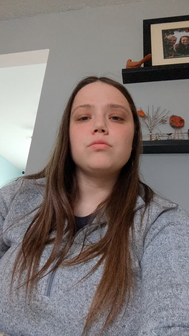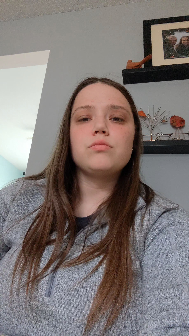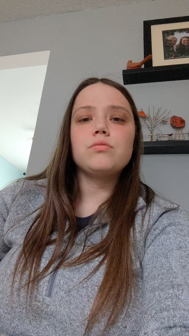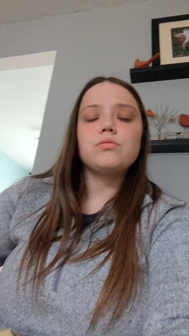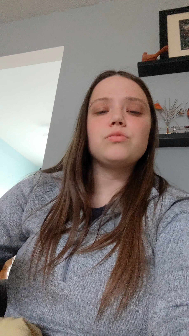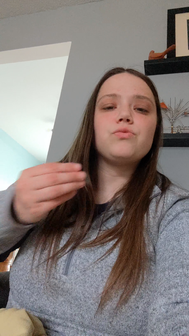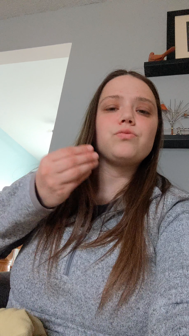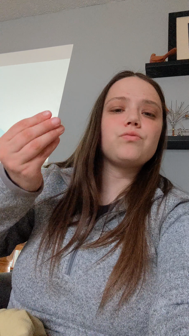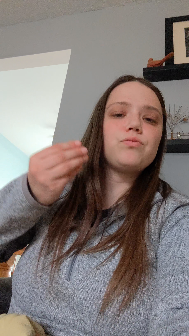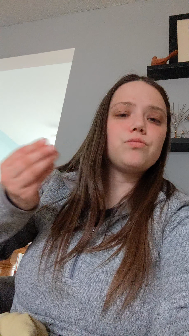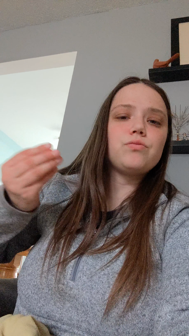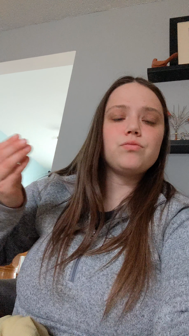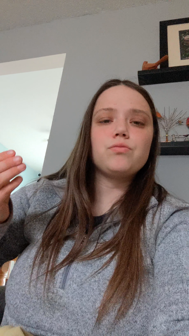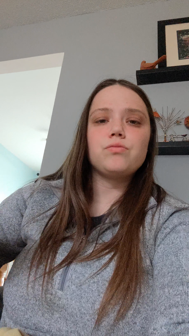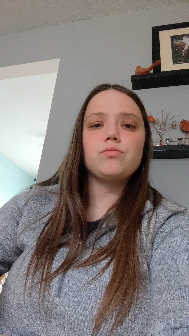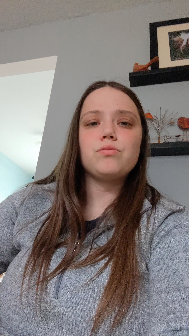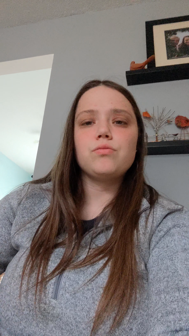shopping